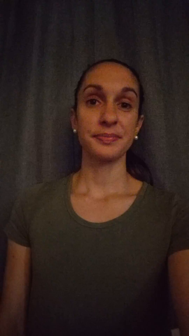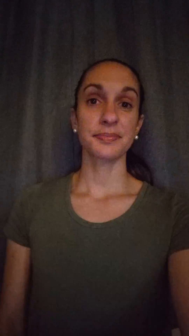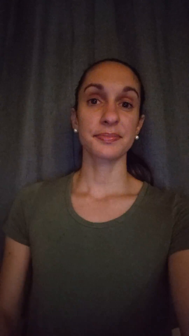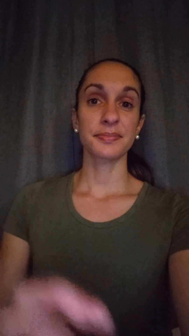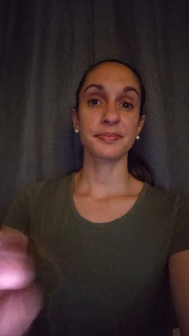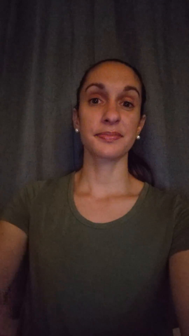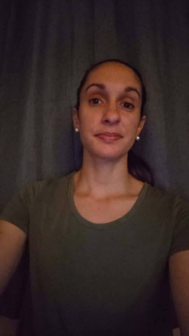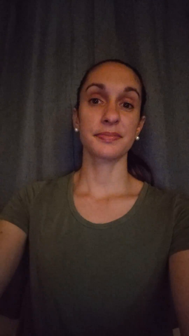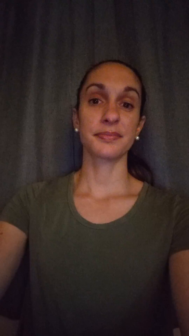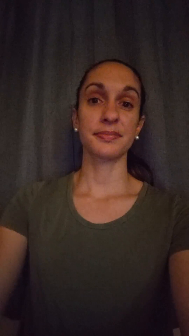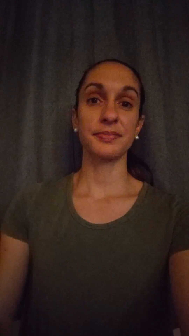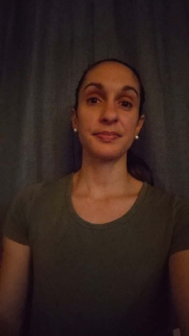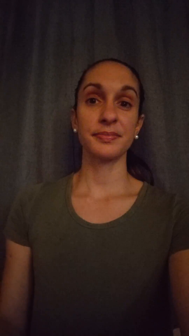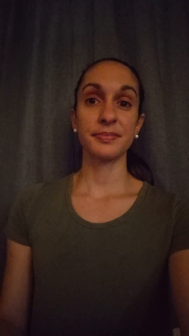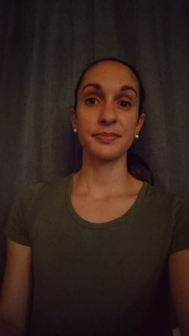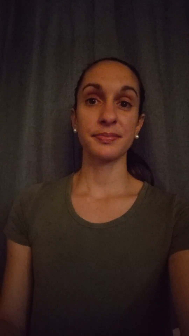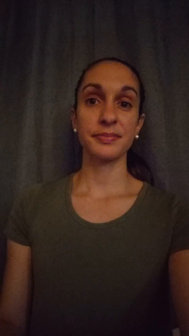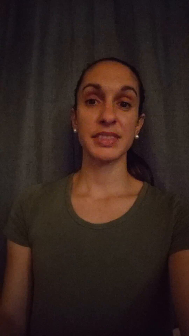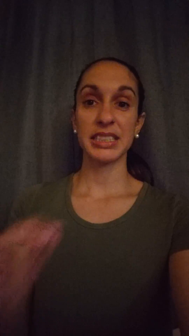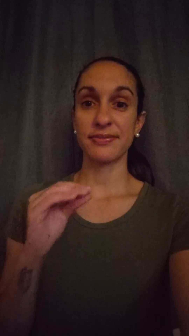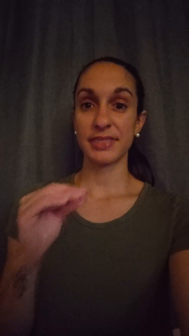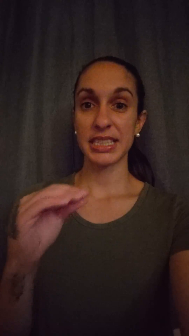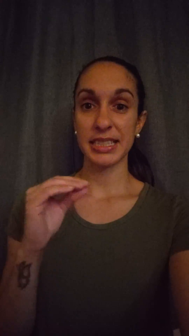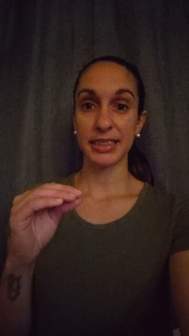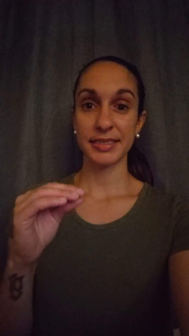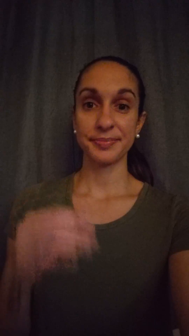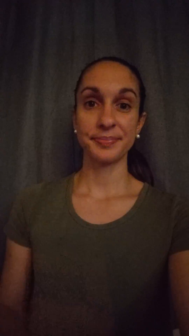fix